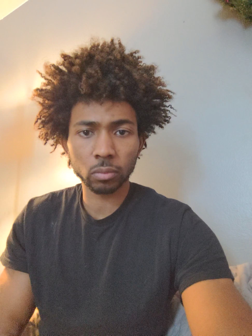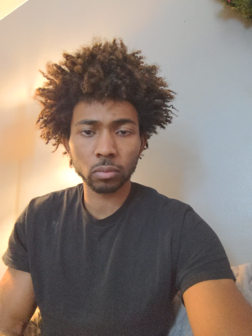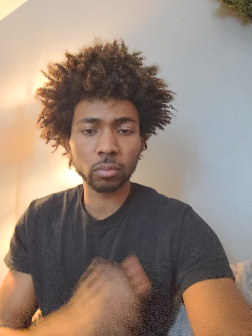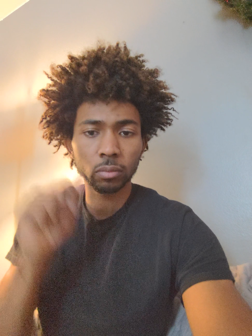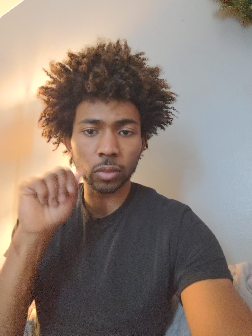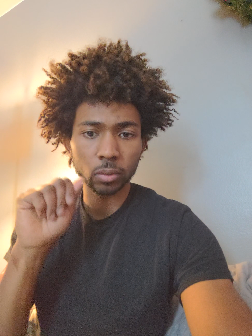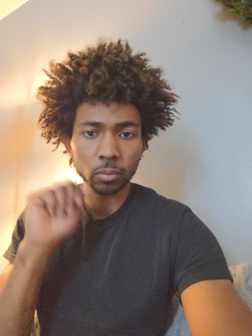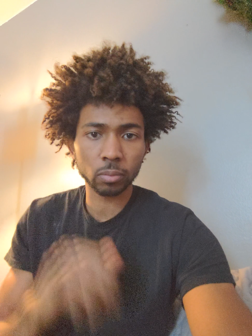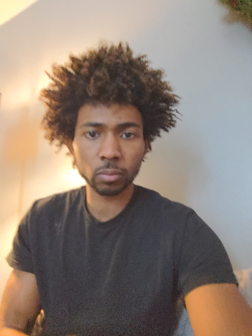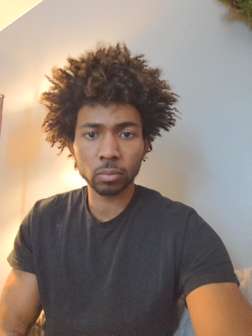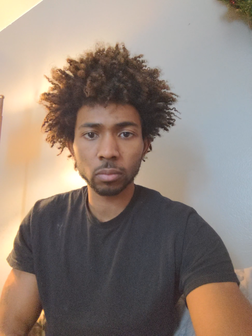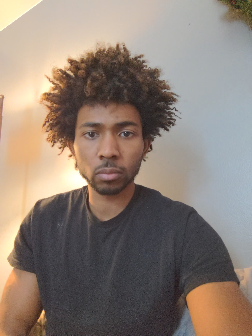aunt